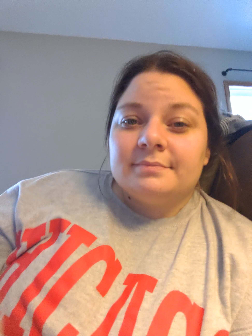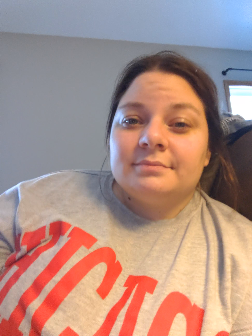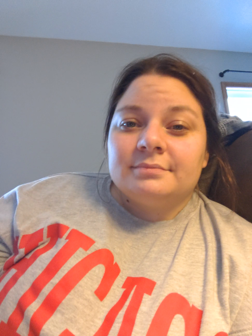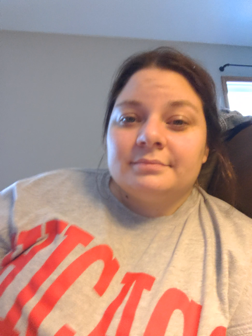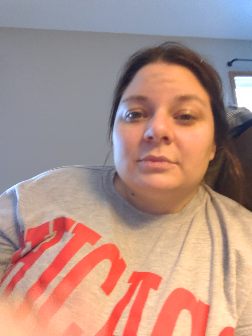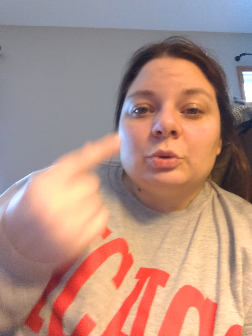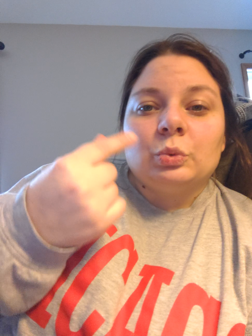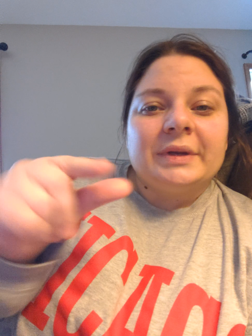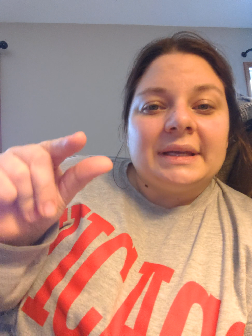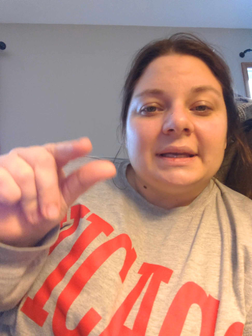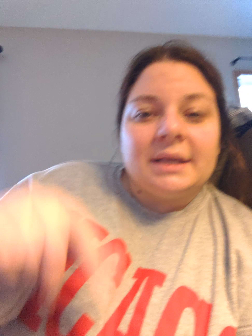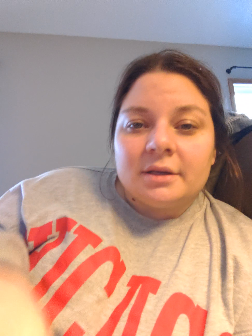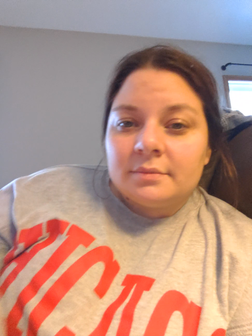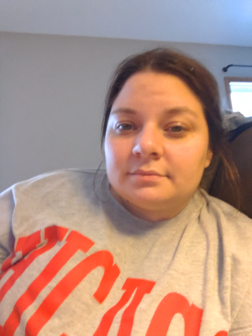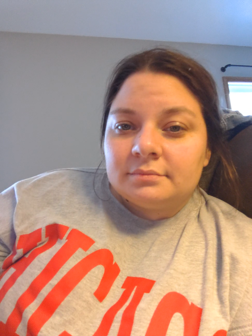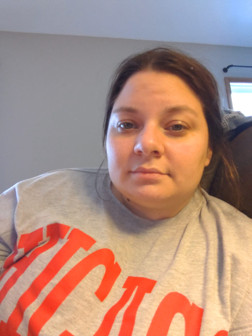green